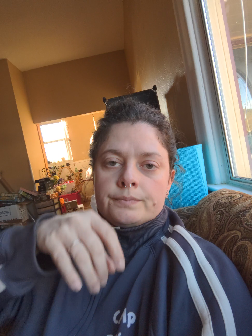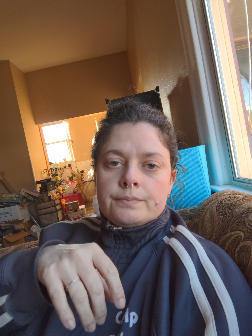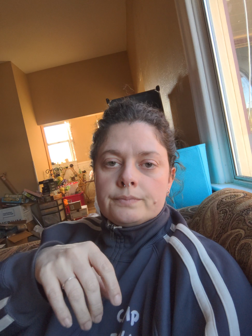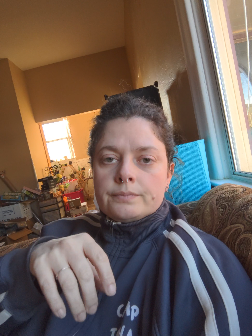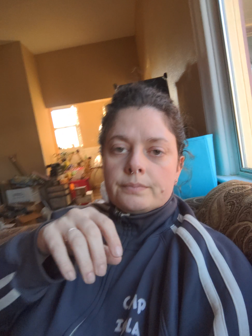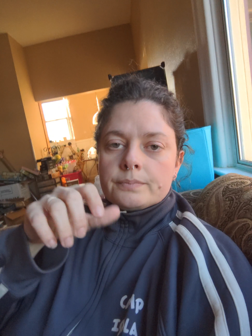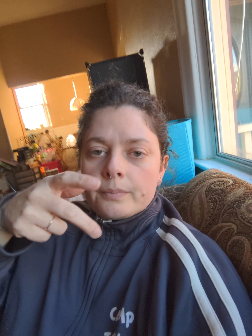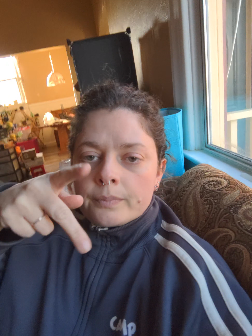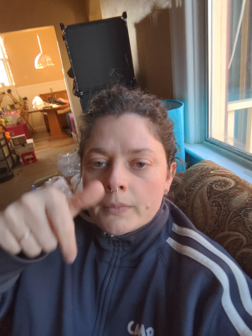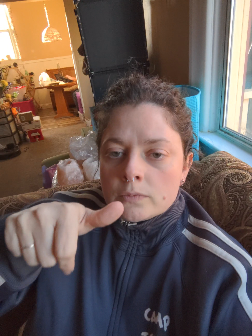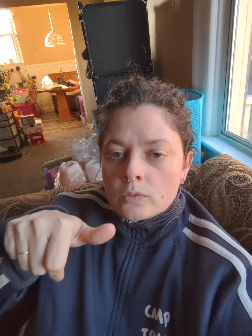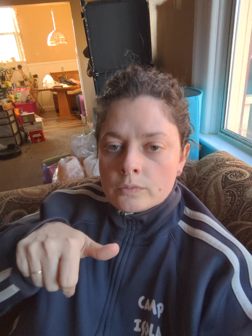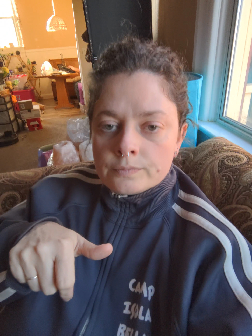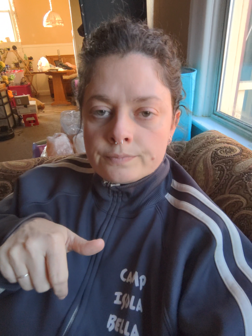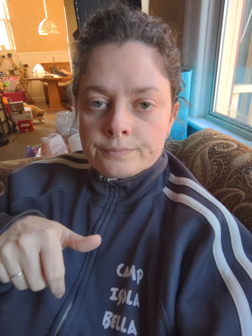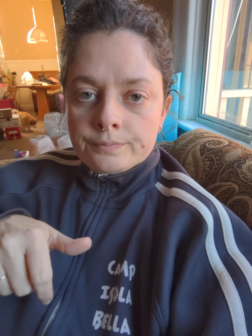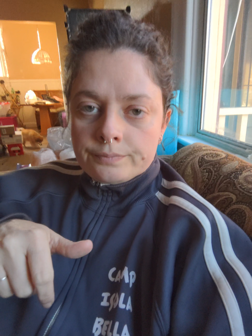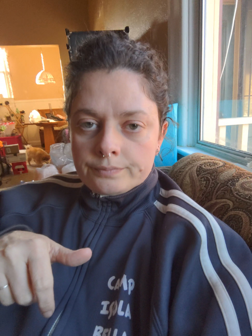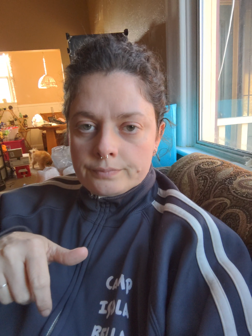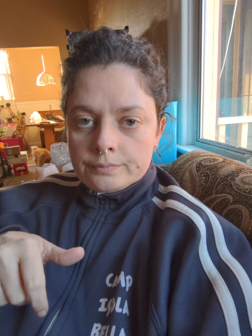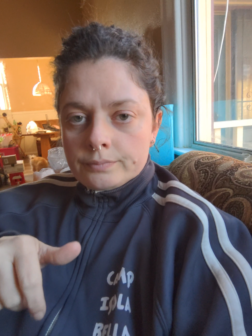puzzle